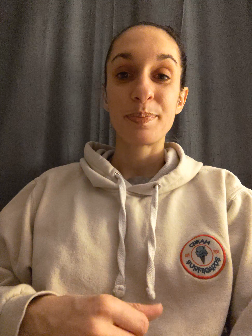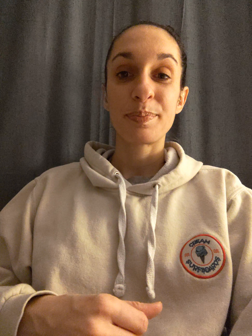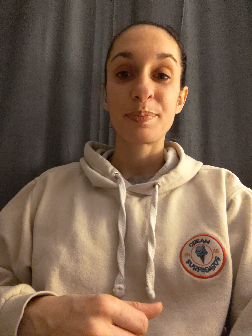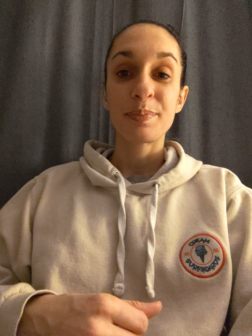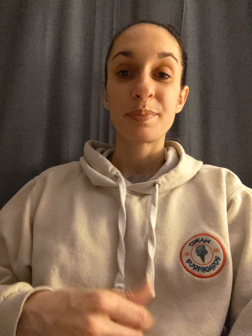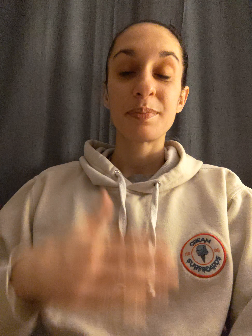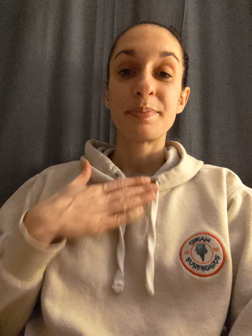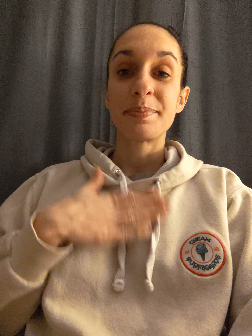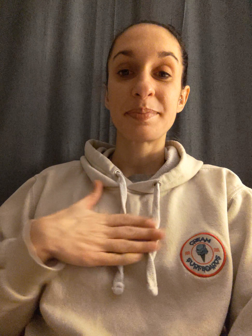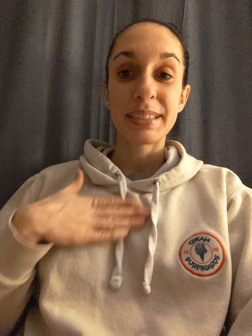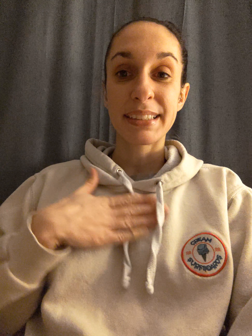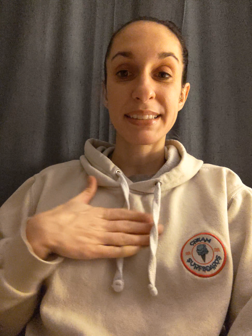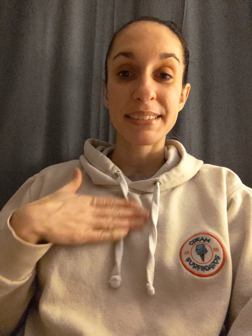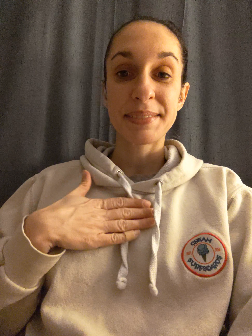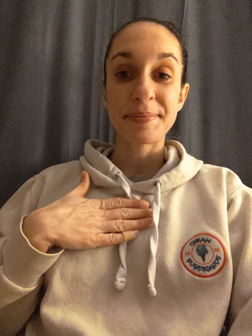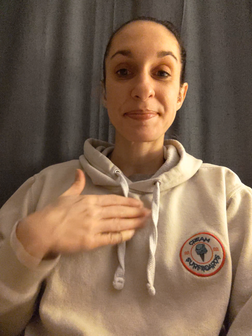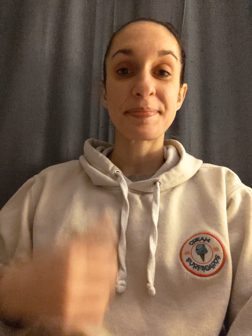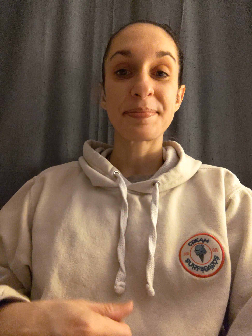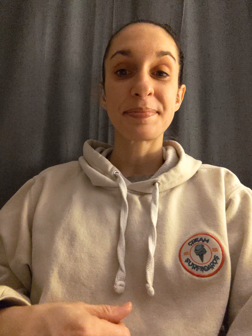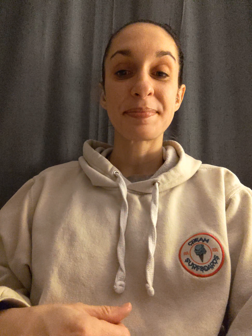please